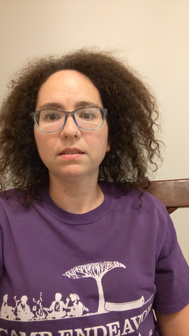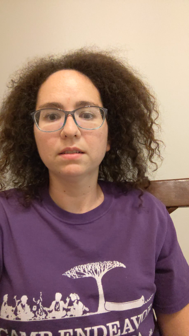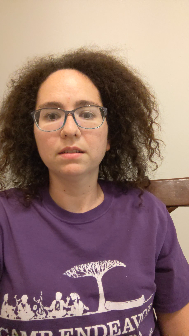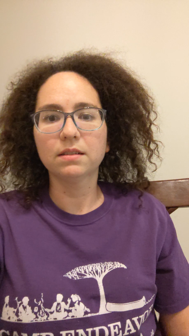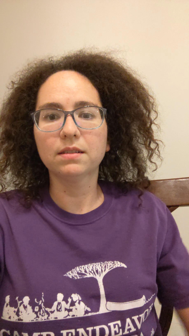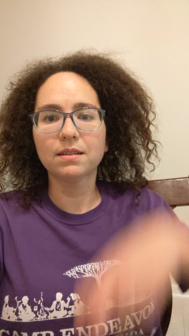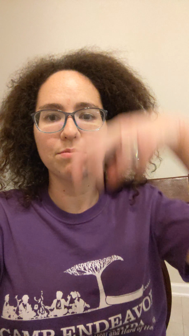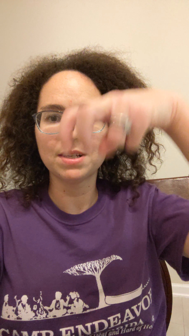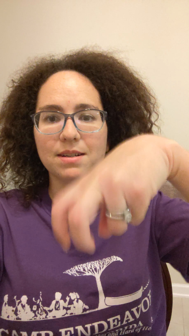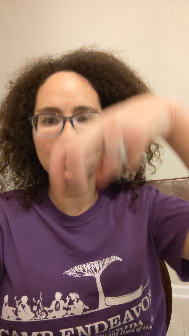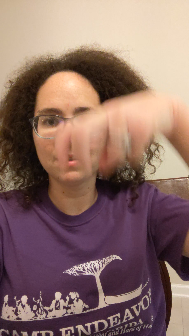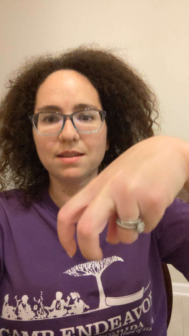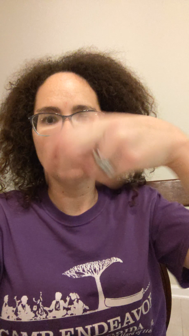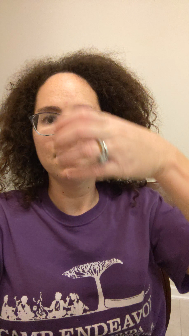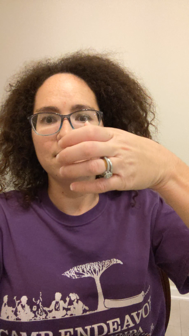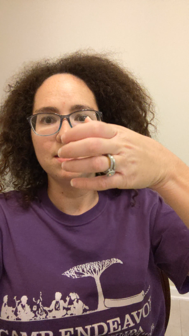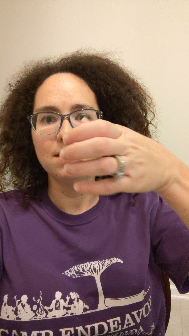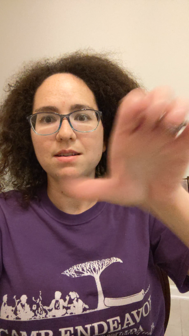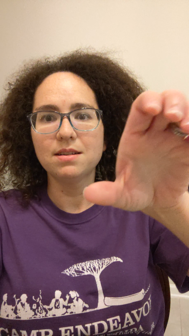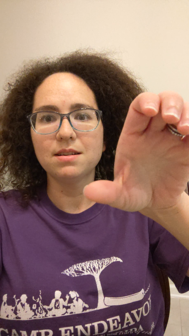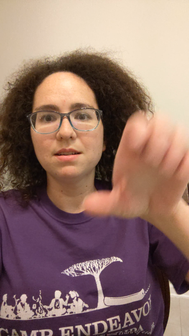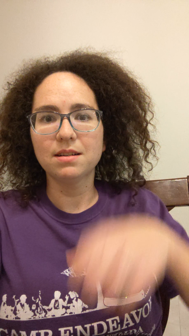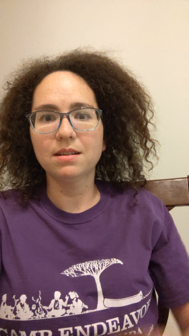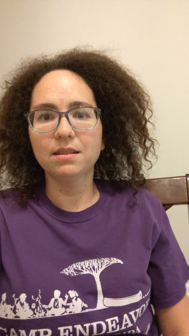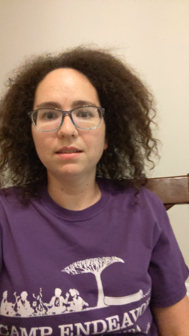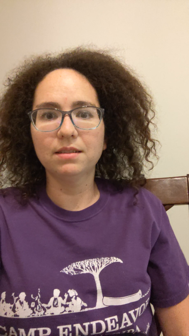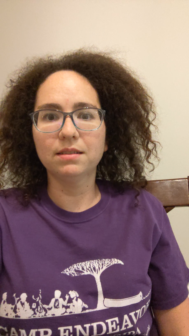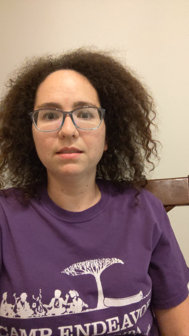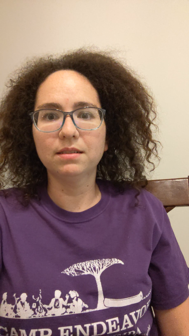potato chip